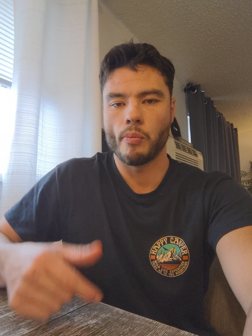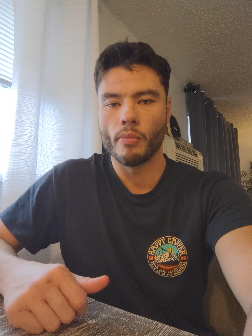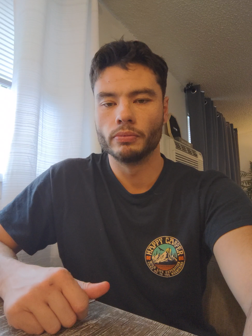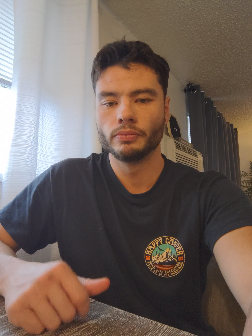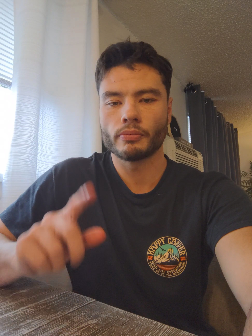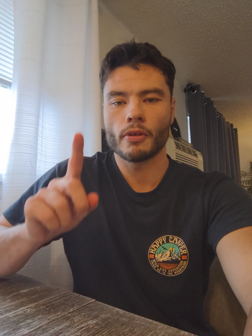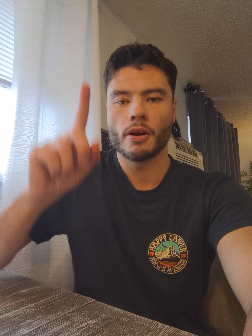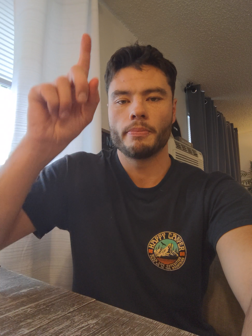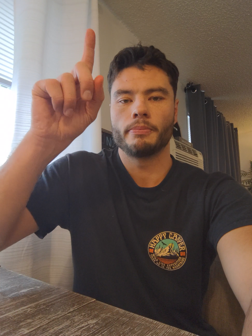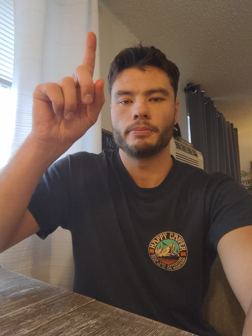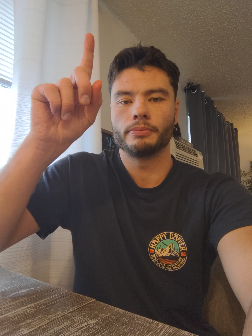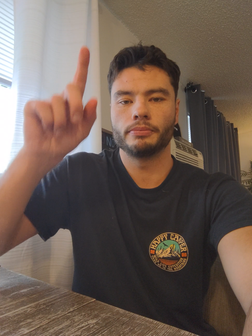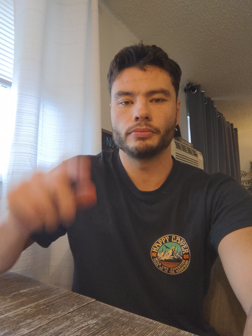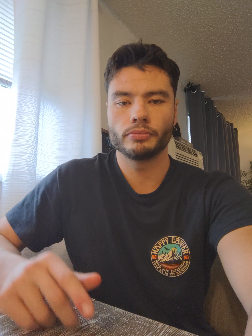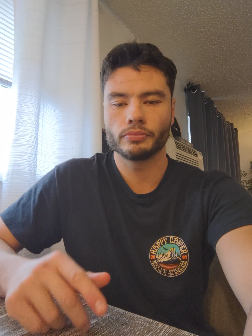up